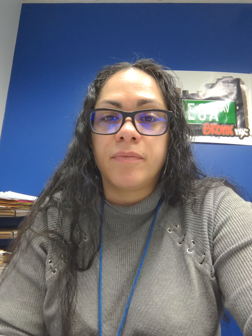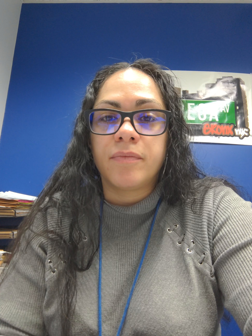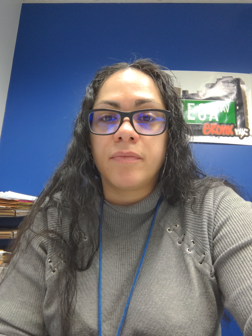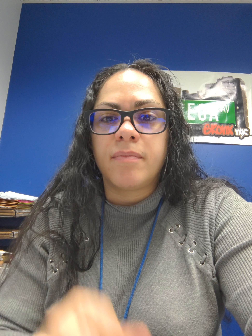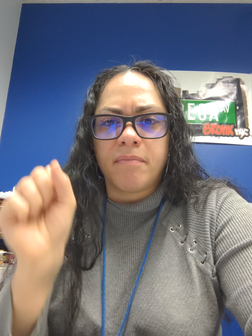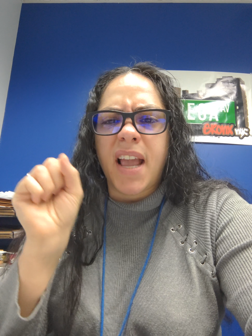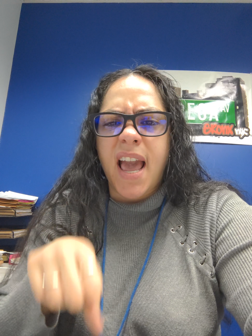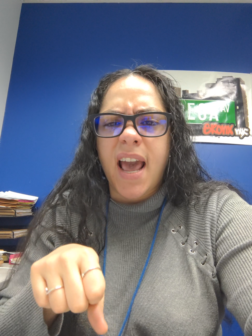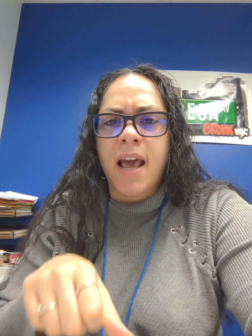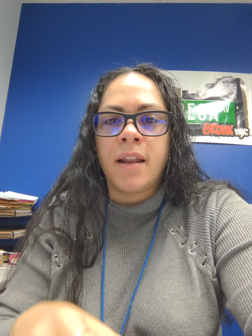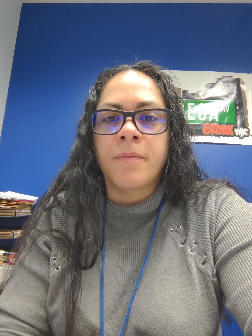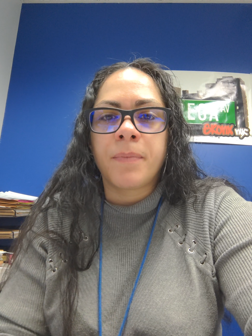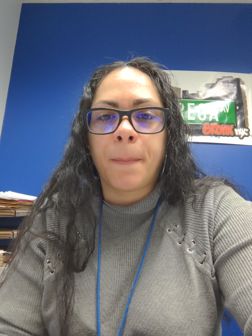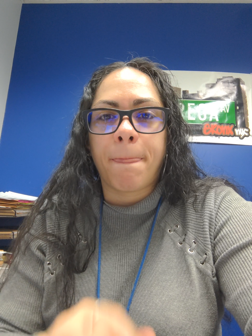can